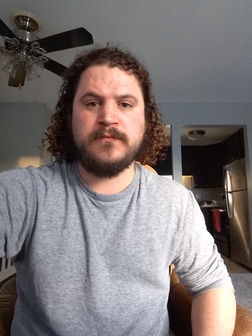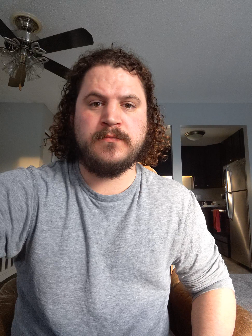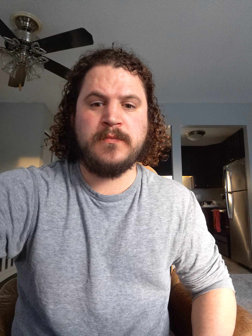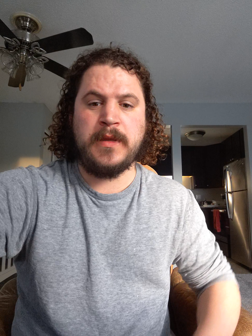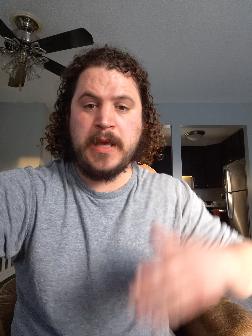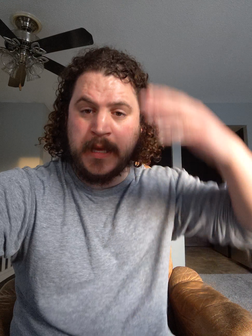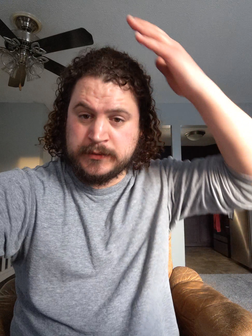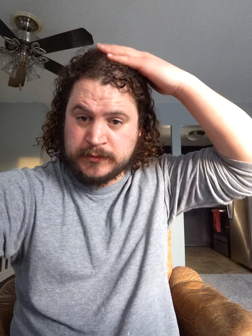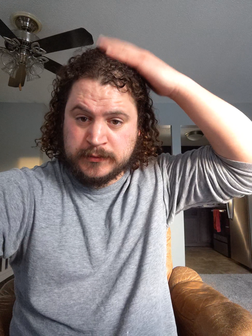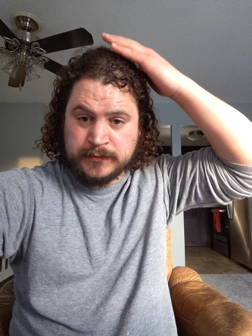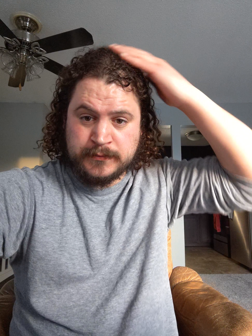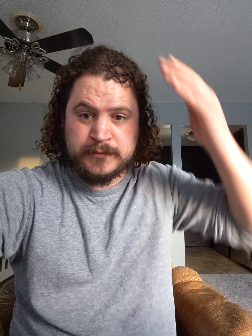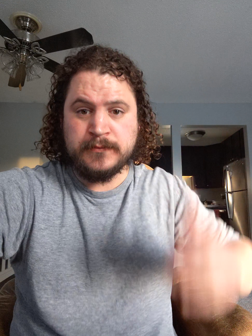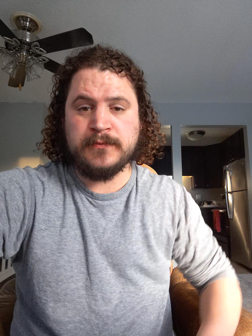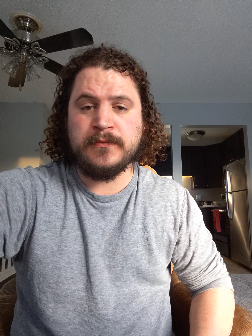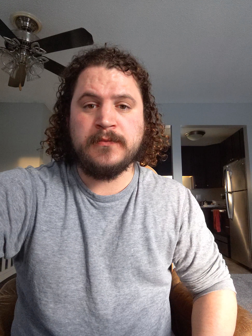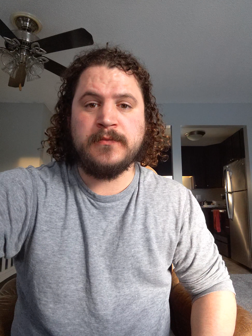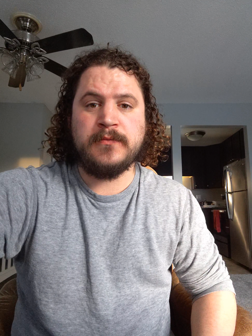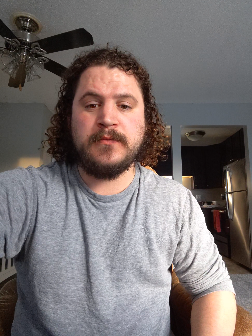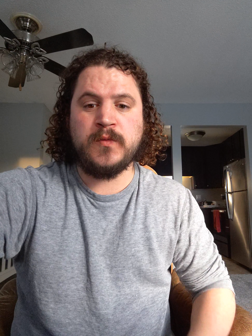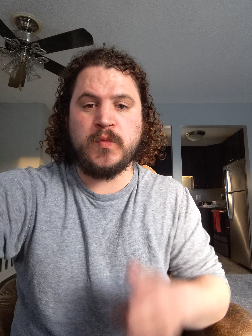hat